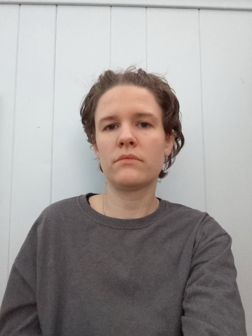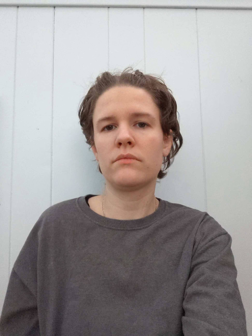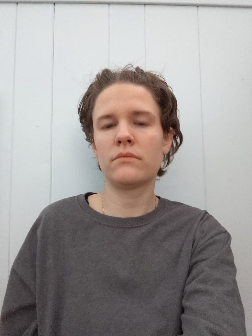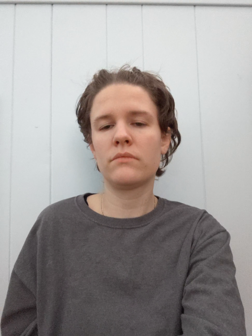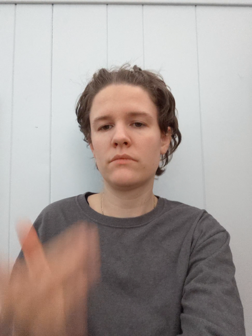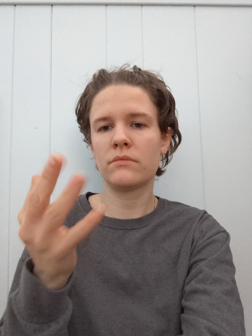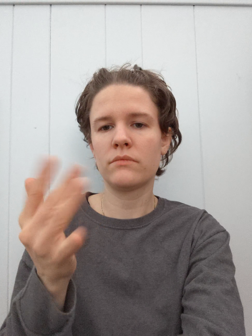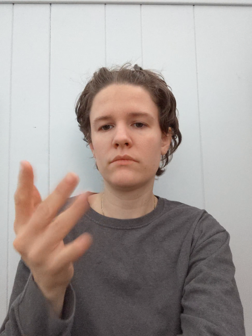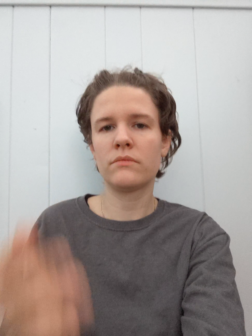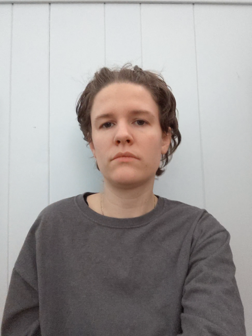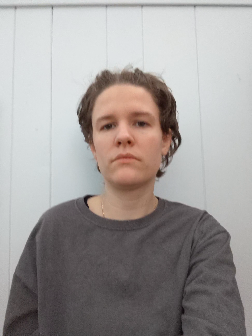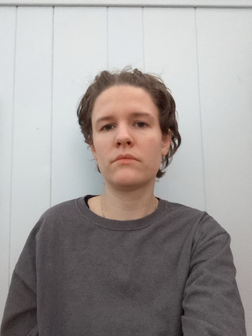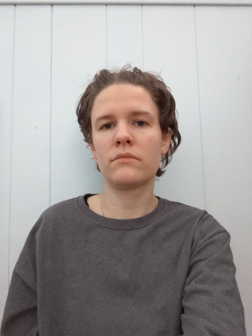finger